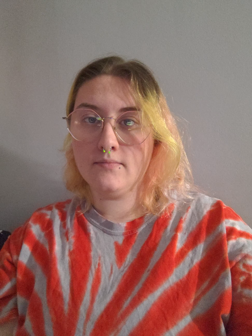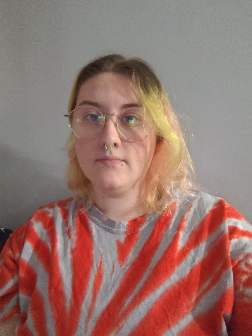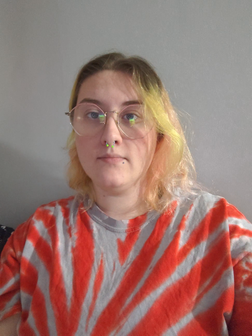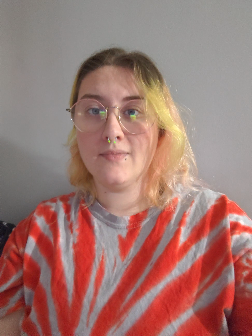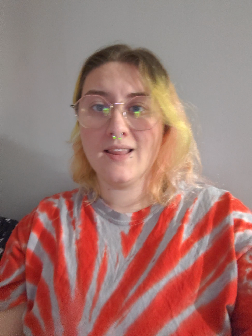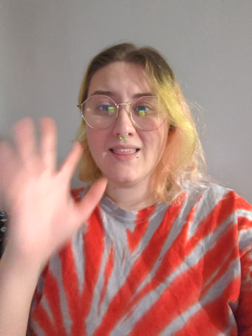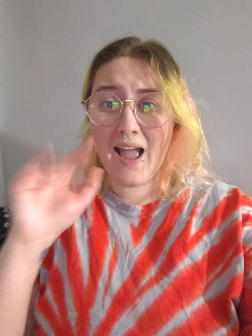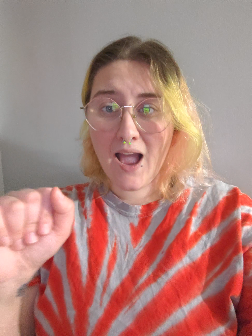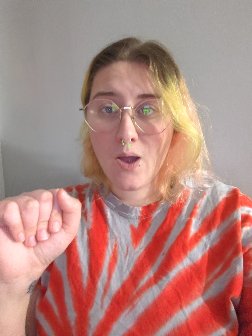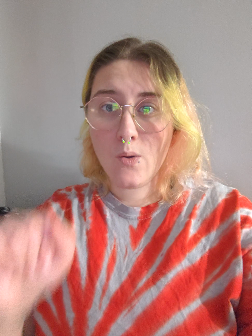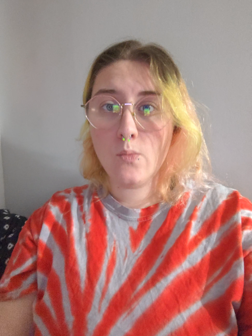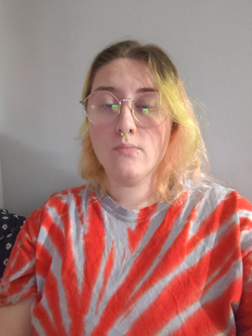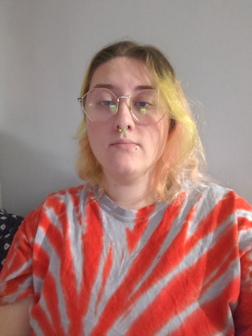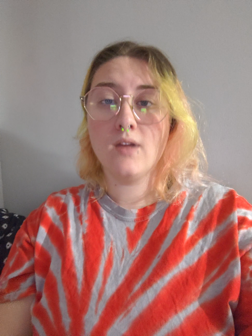loud